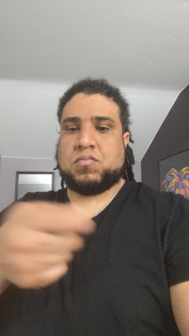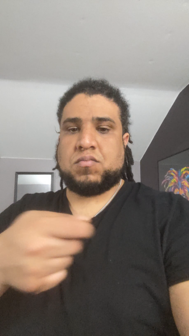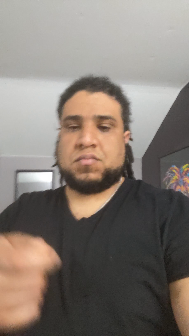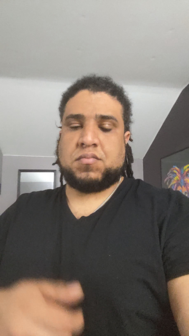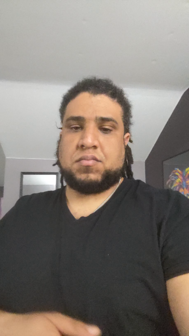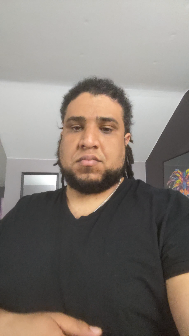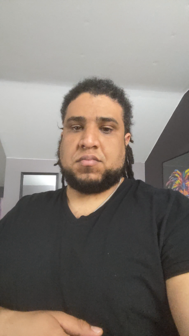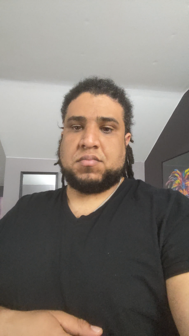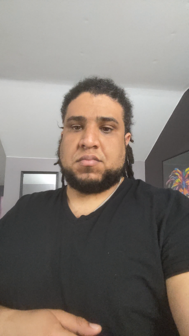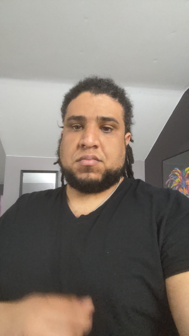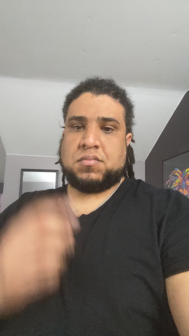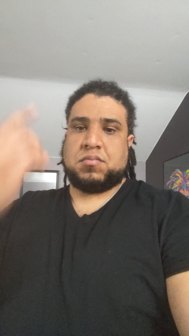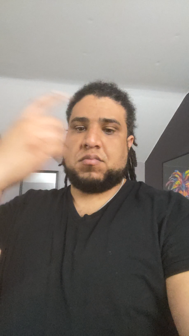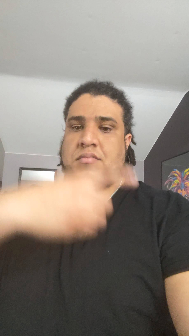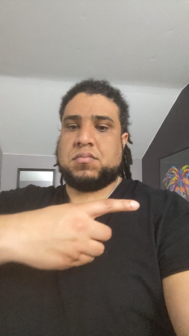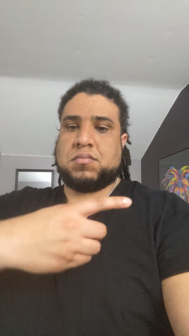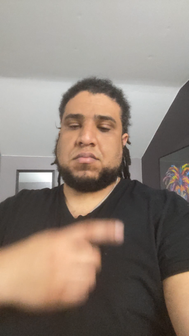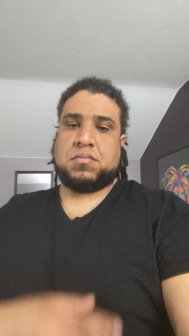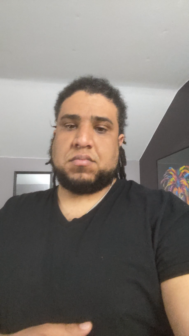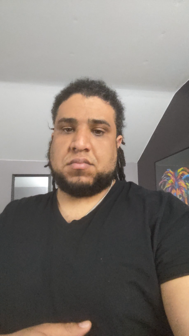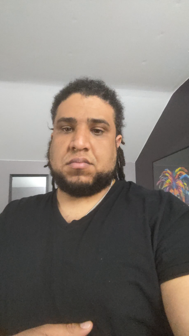day